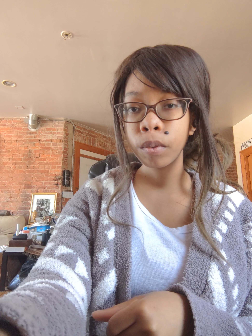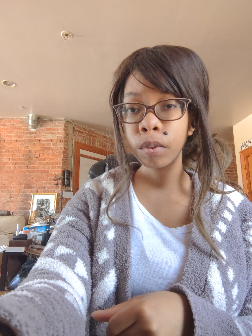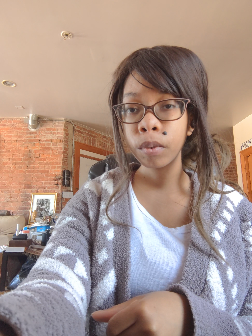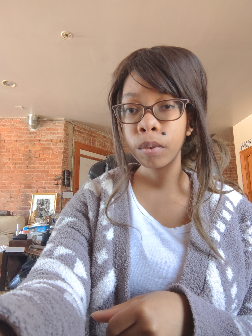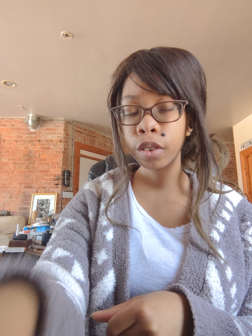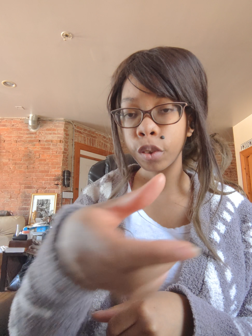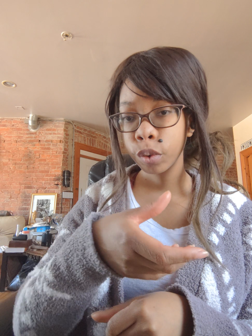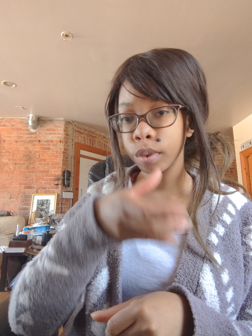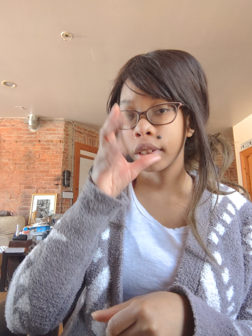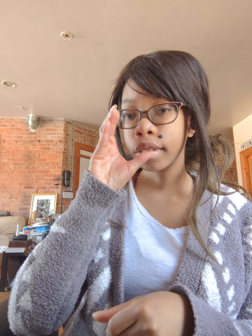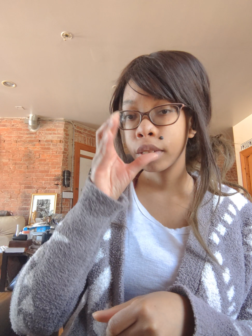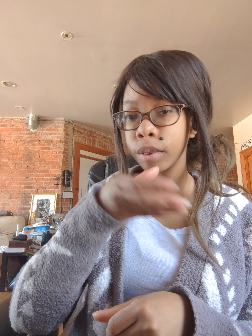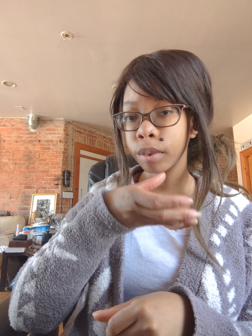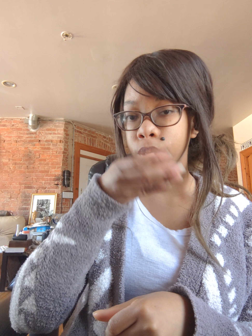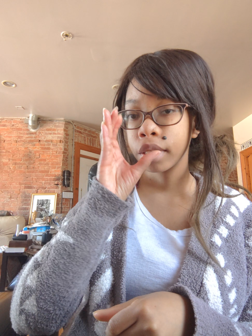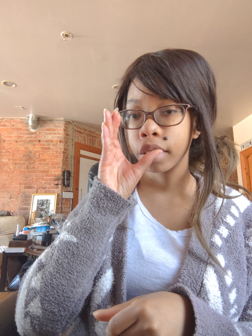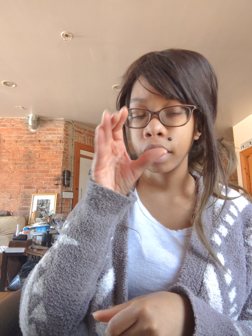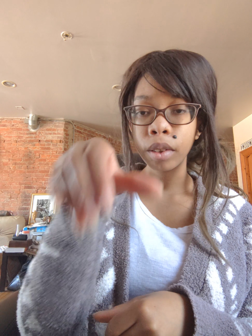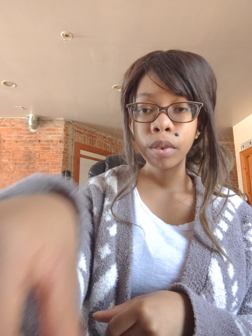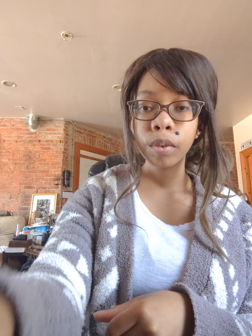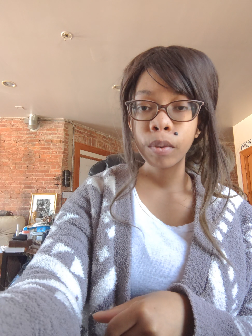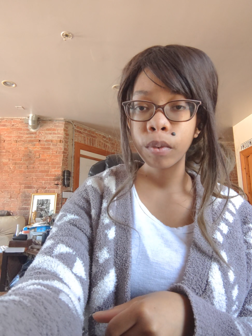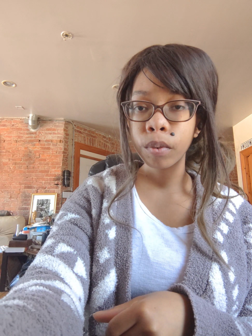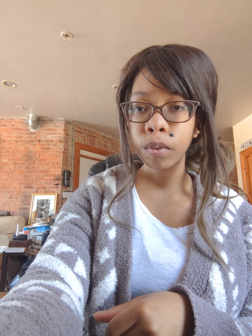drink